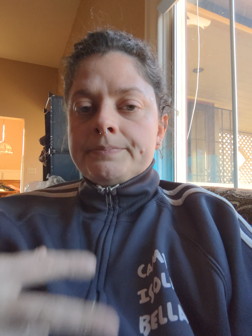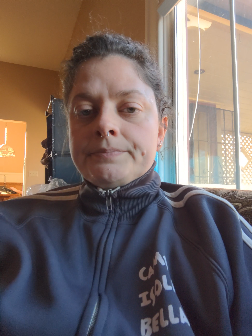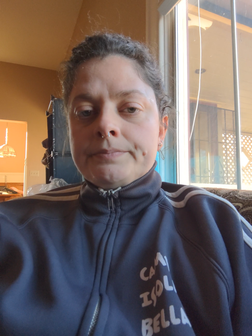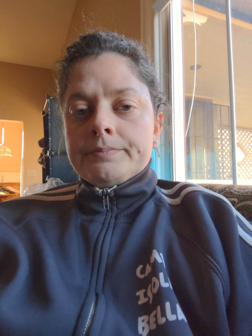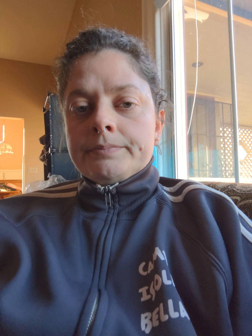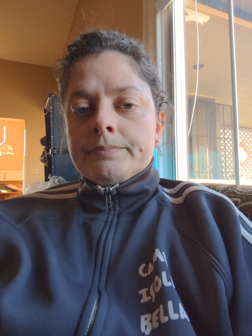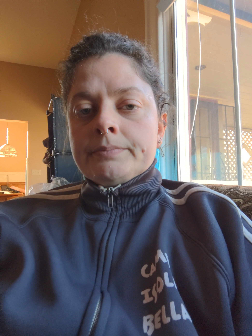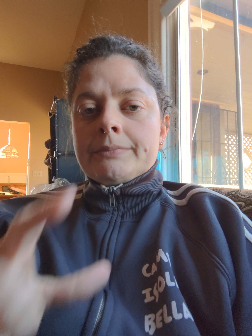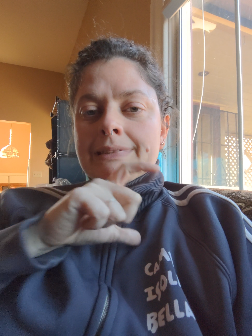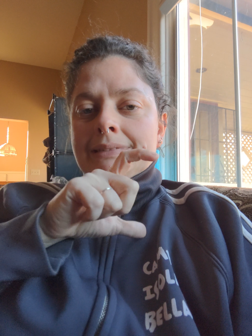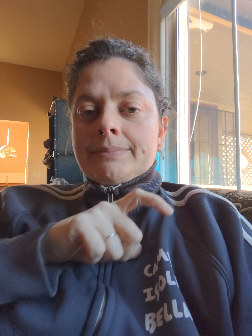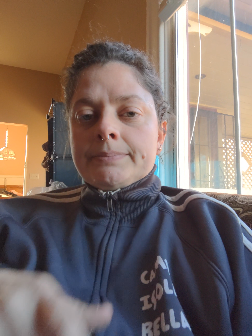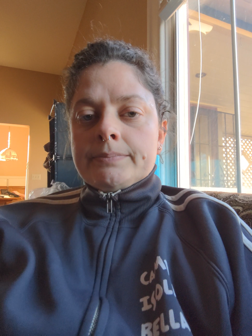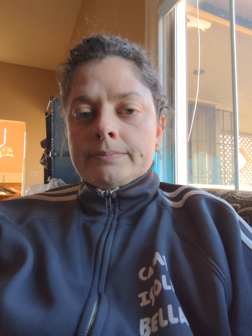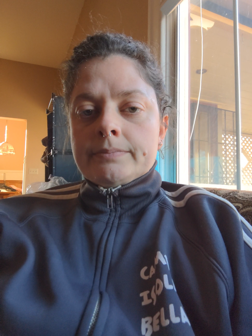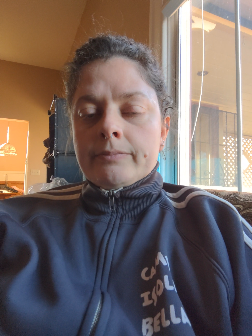police